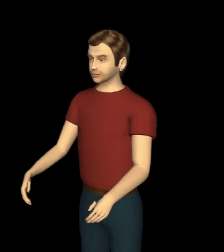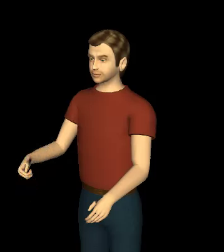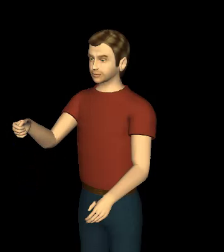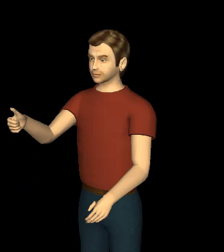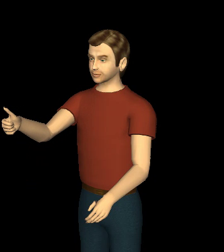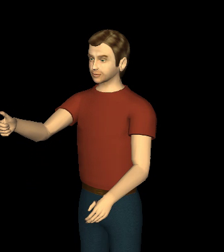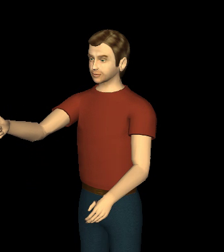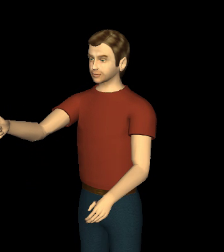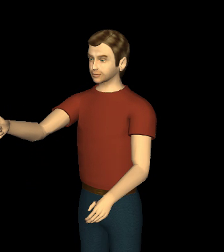قريبا